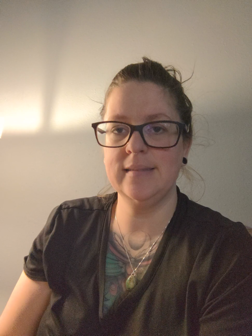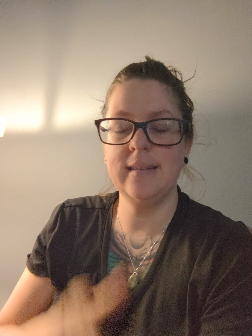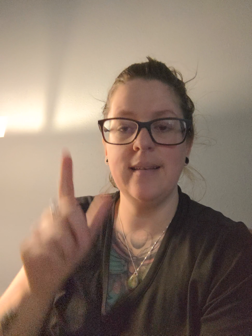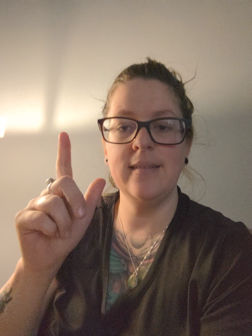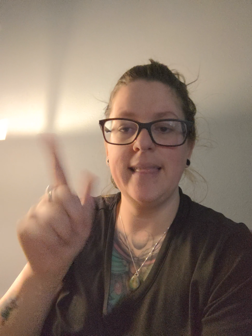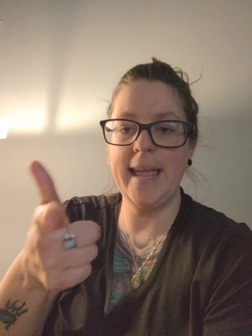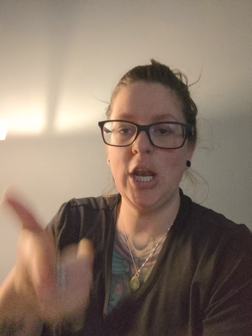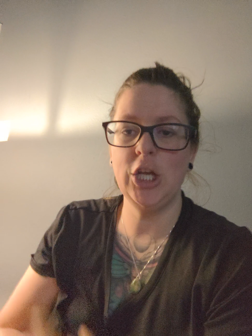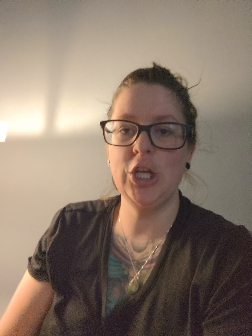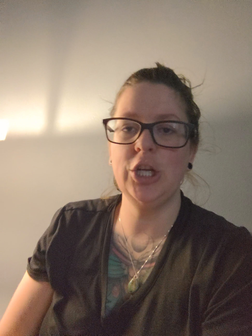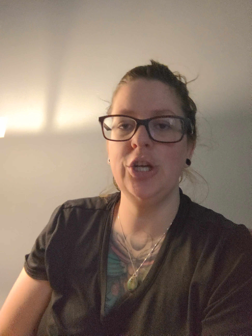later